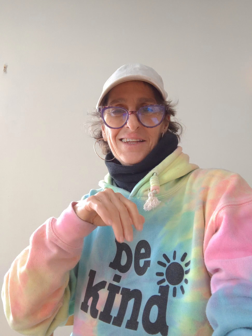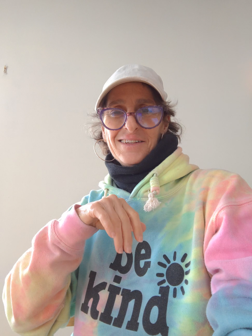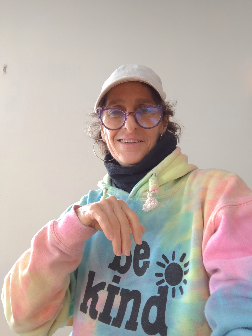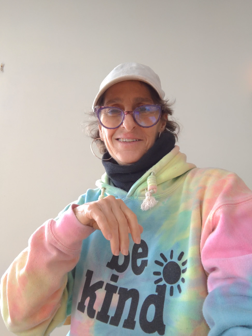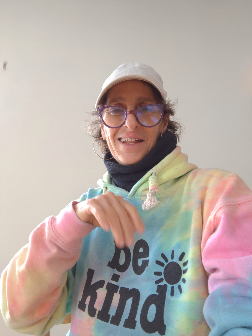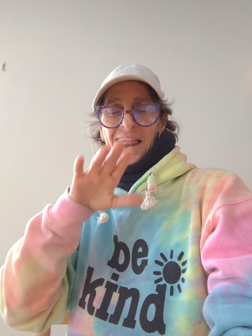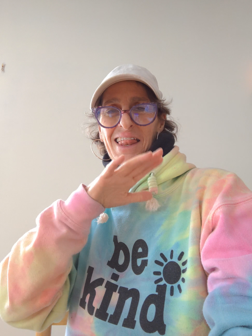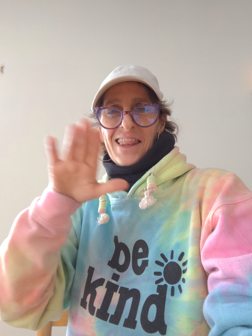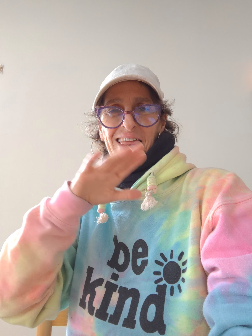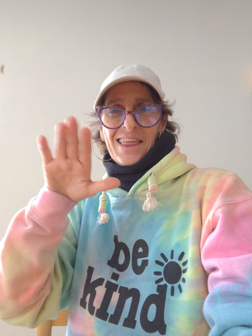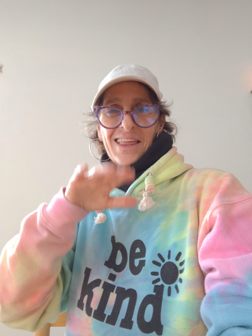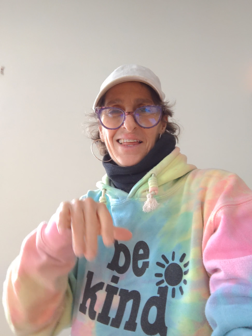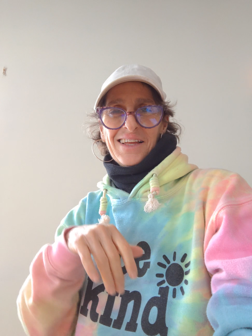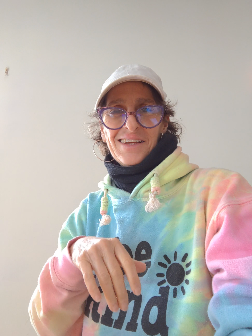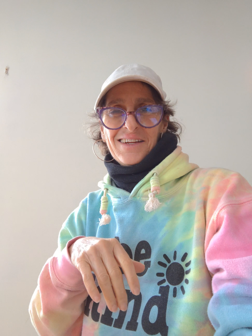clean